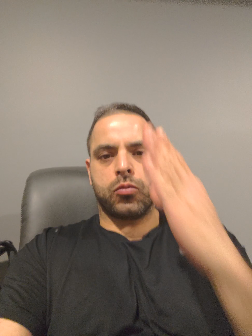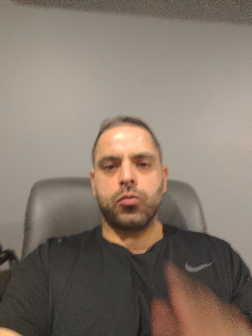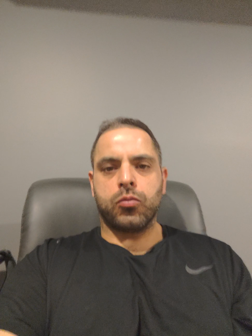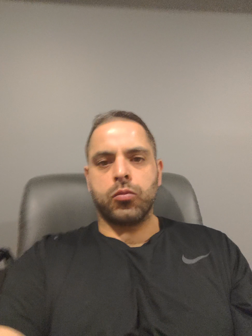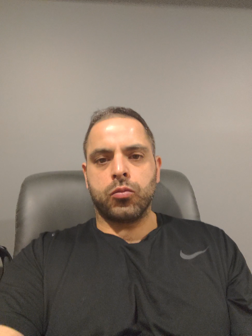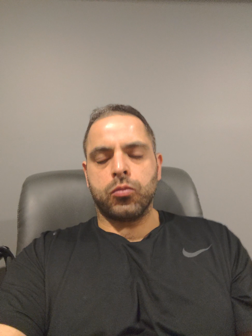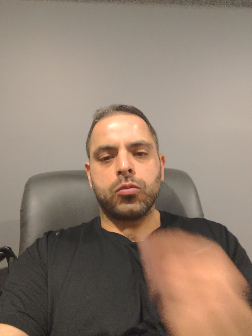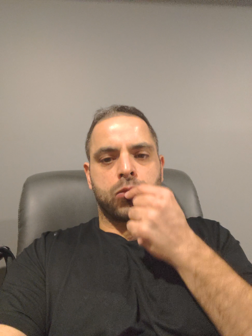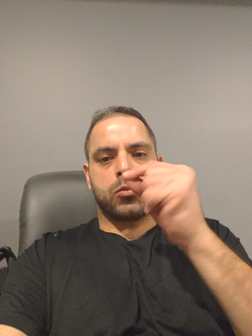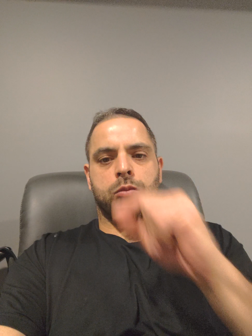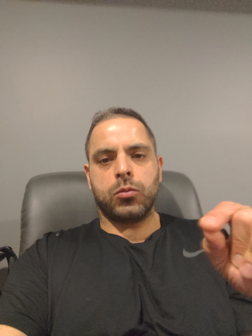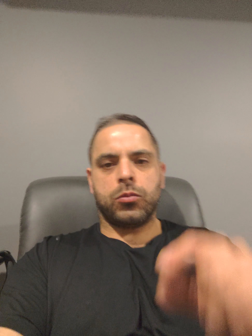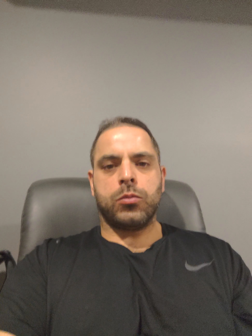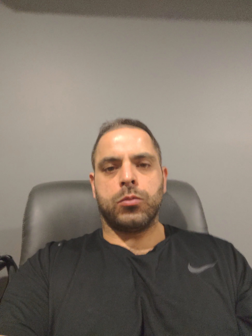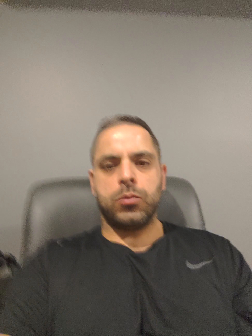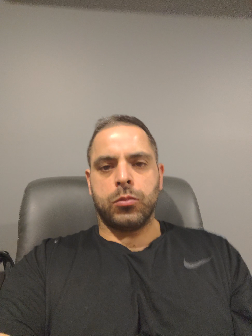pencil